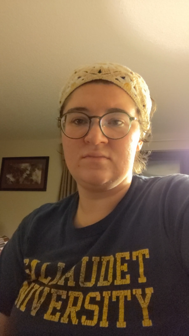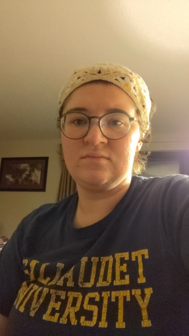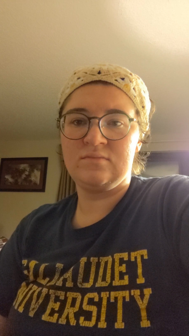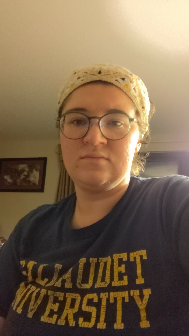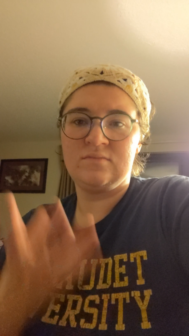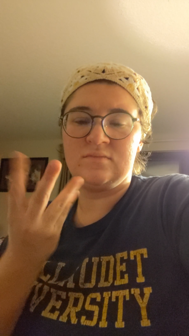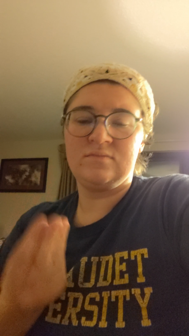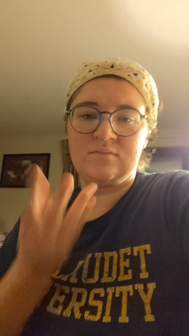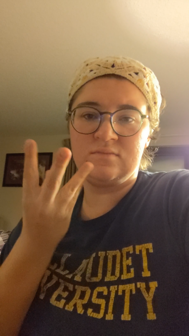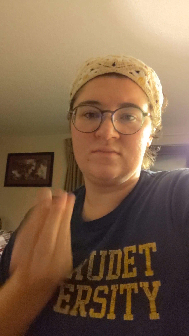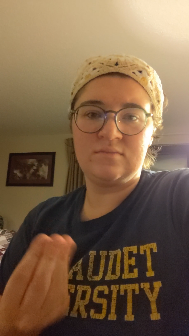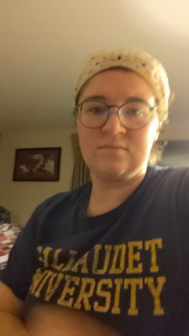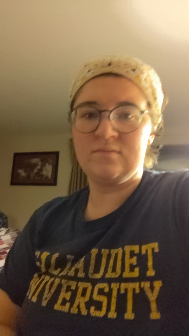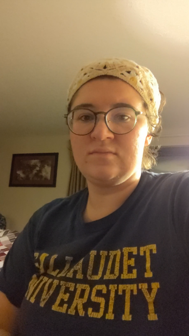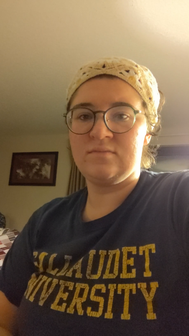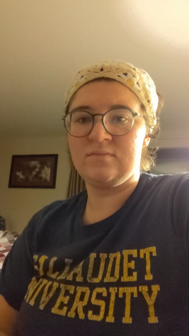gentle